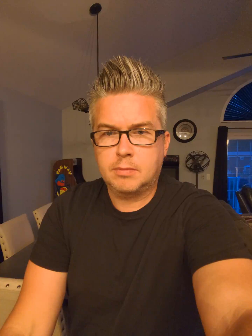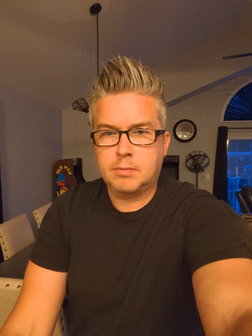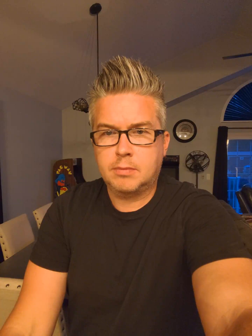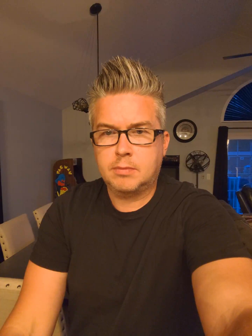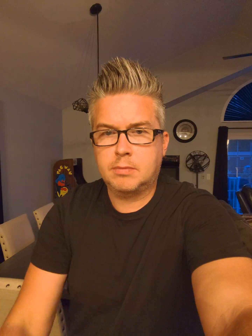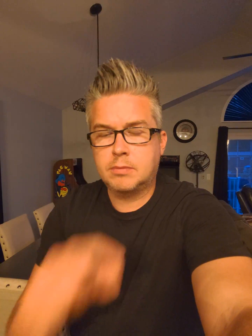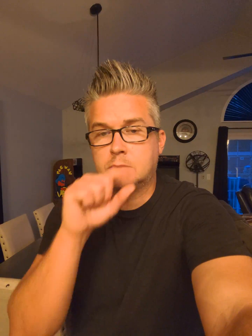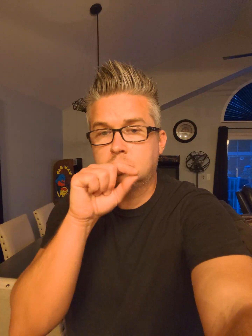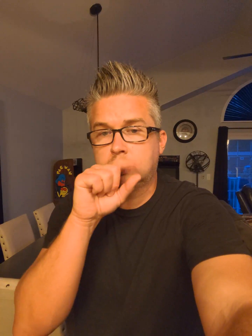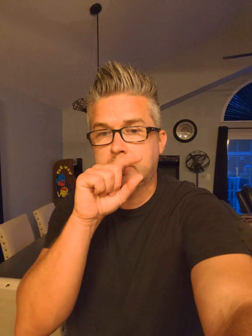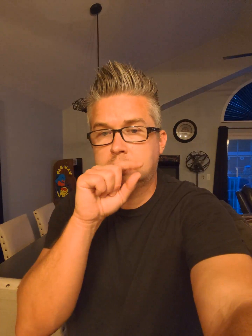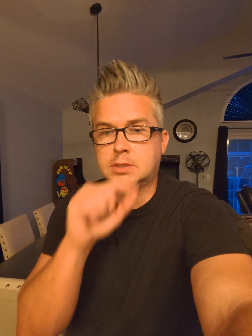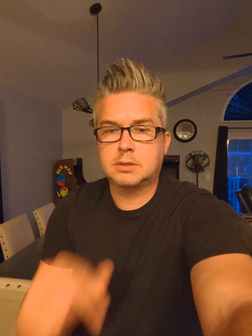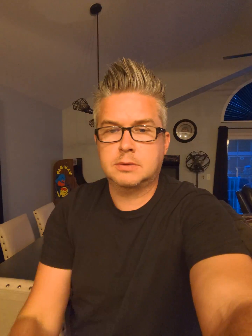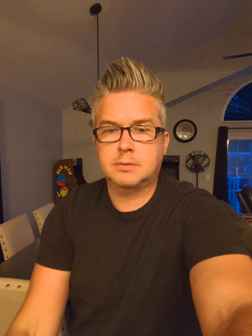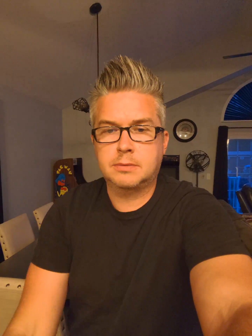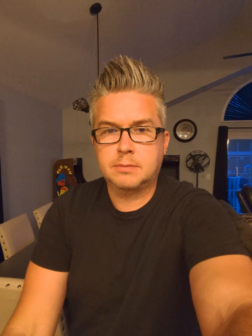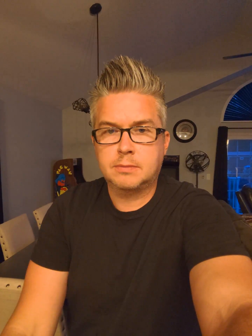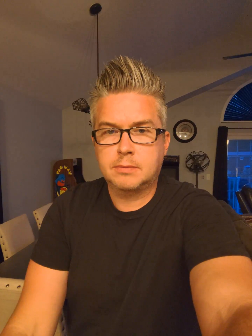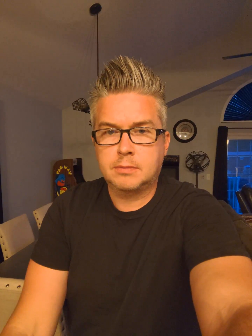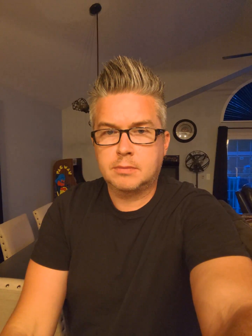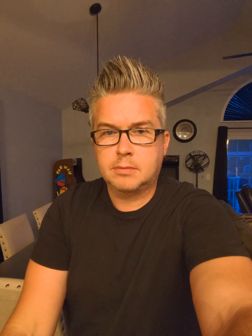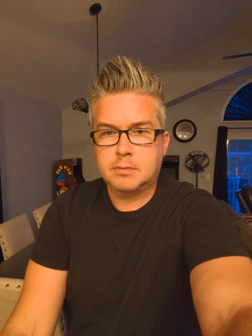chicken